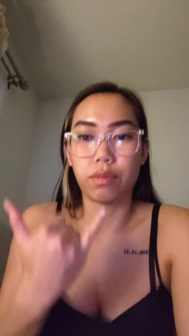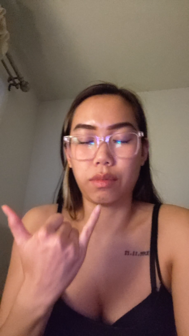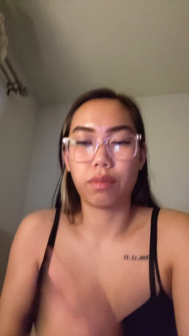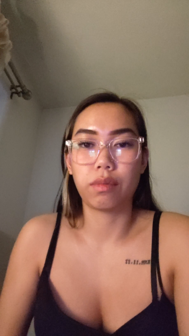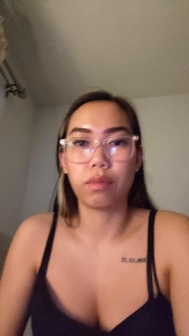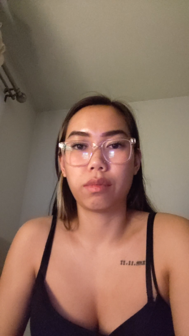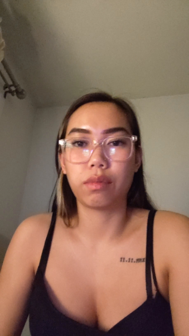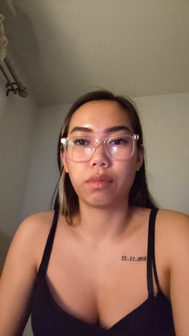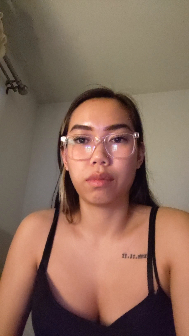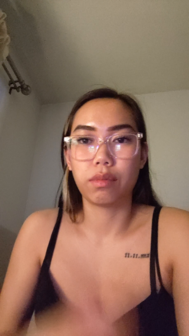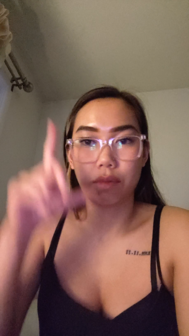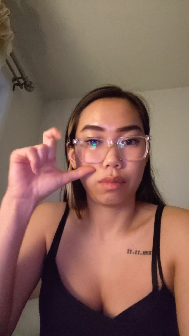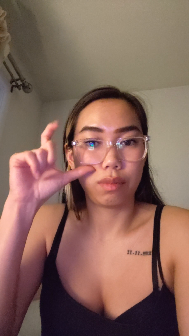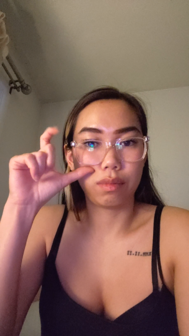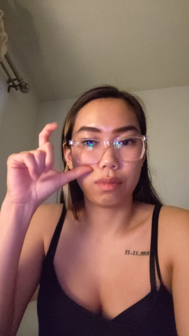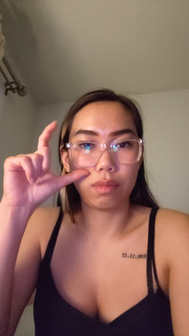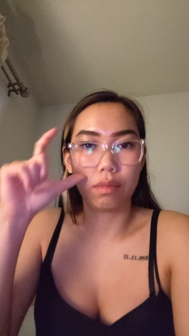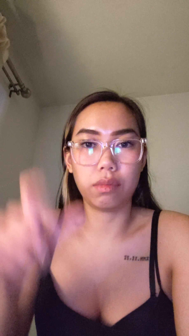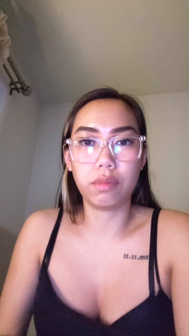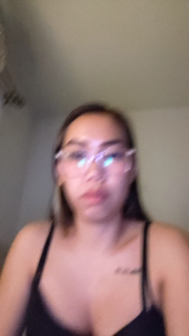camera